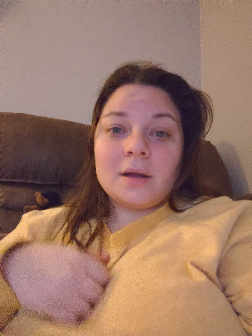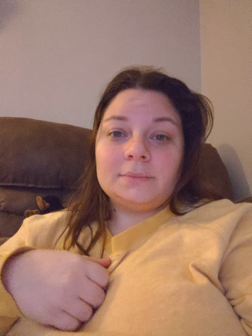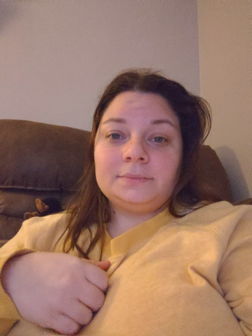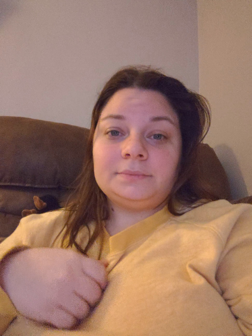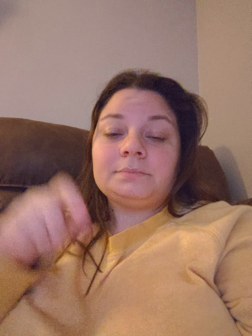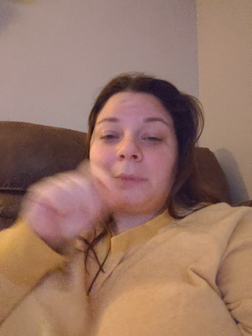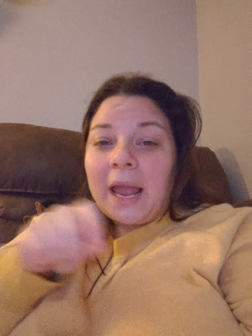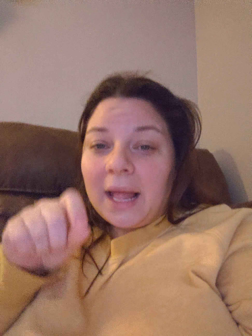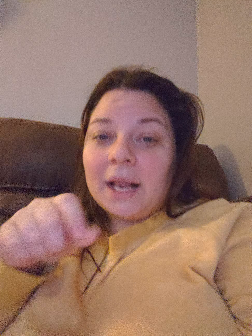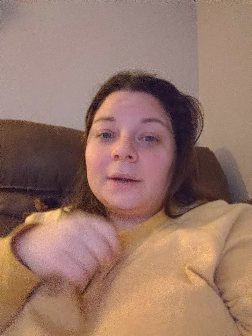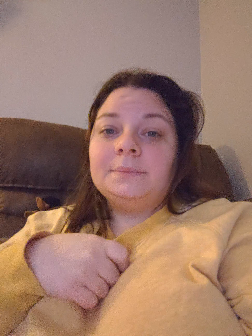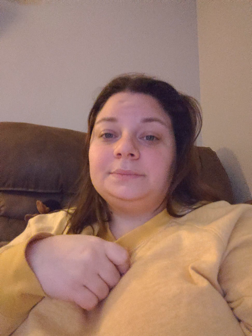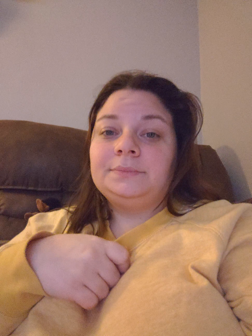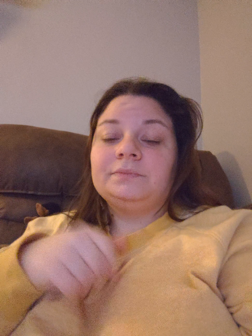pen